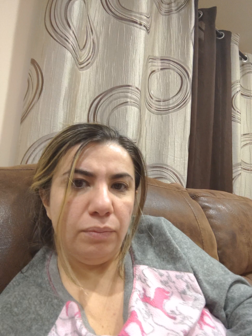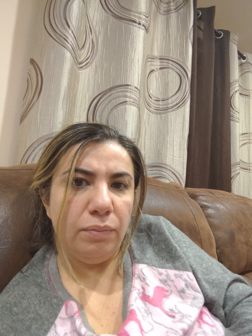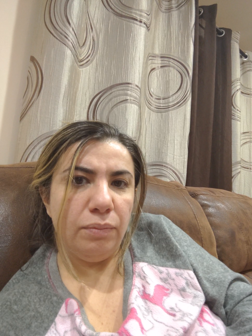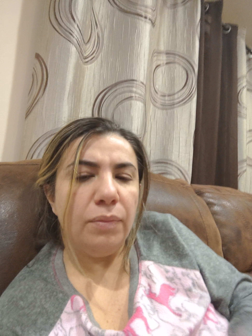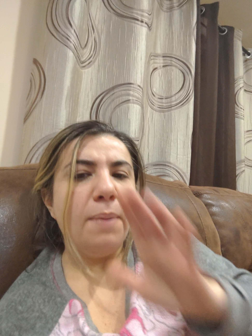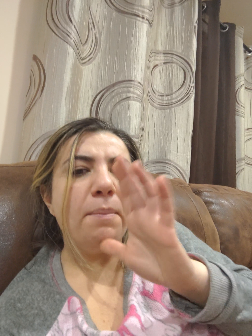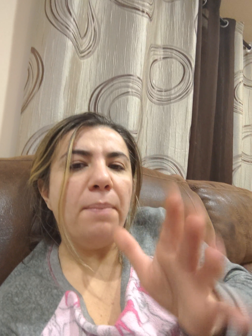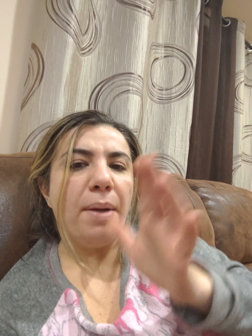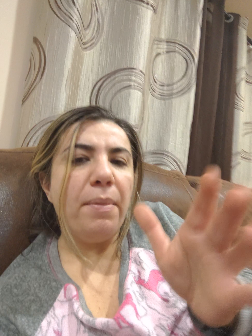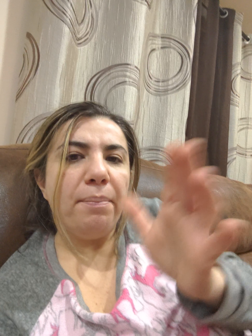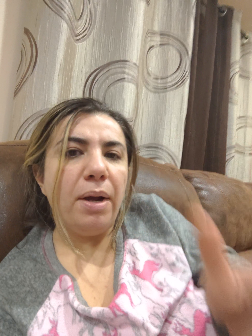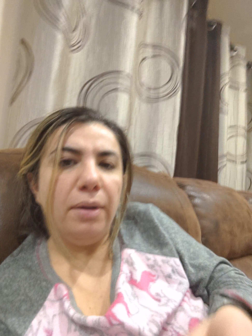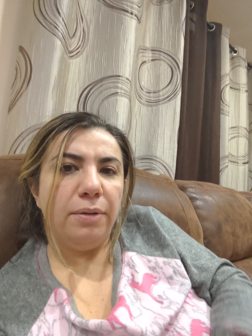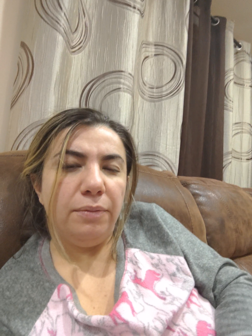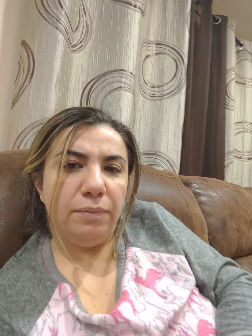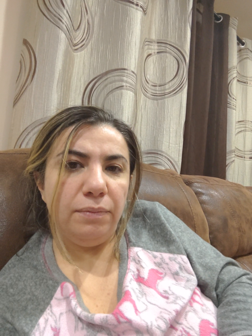grandma